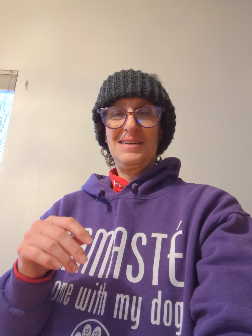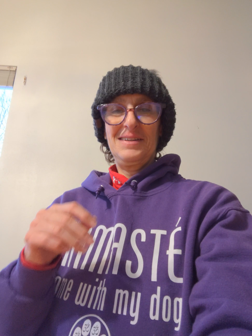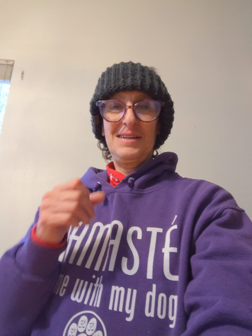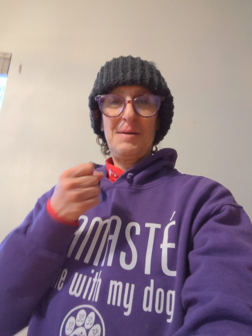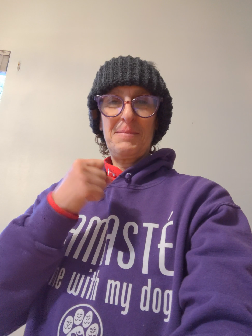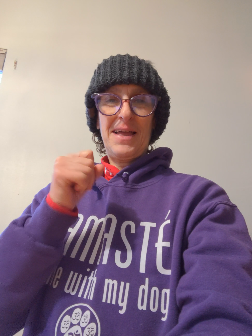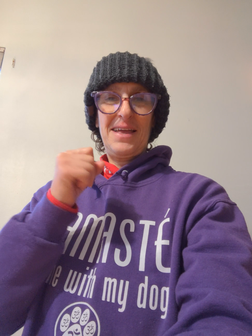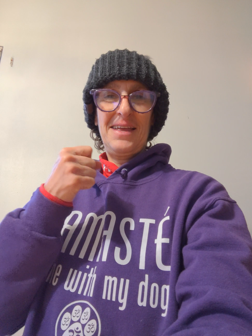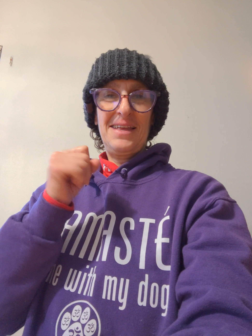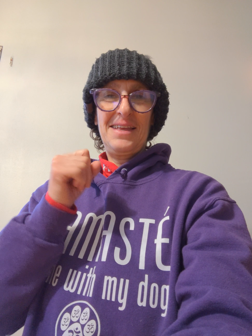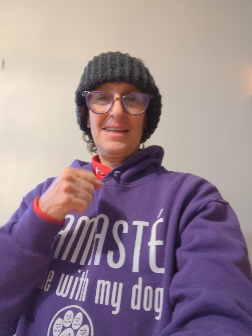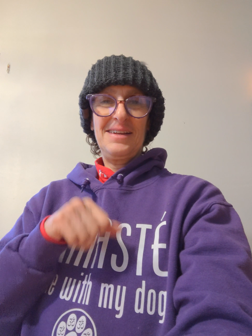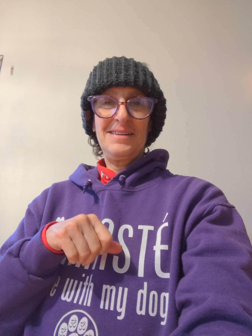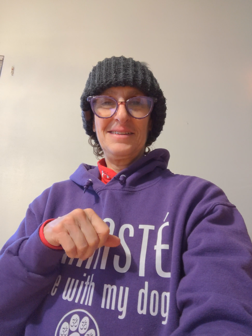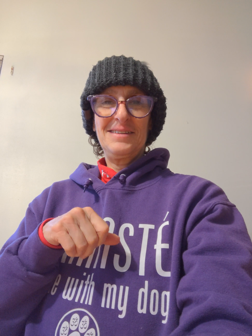make